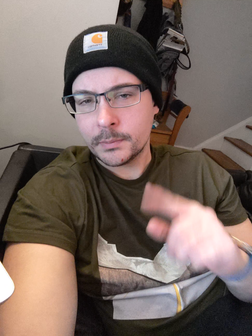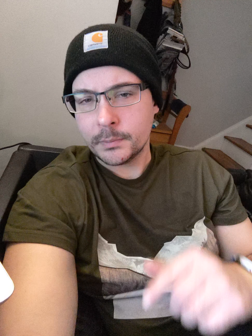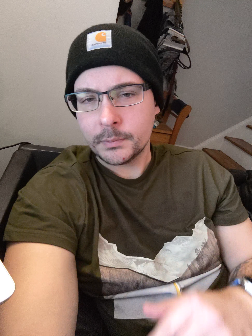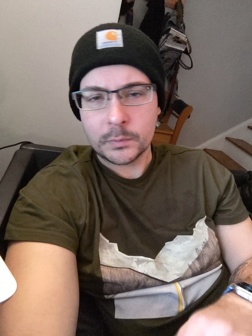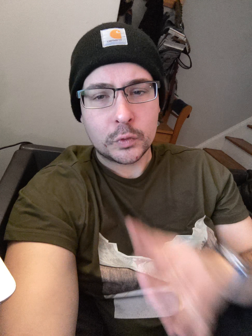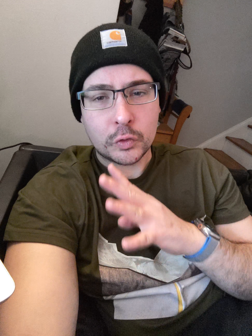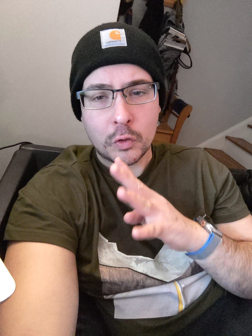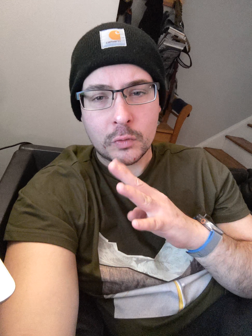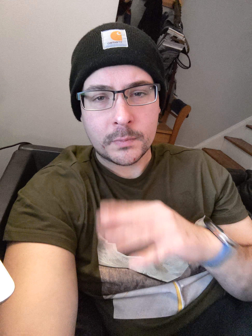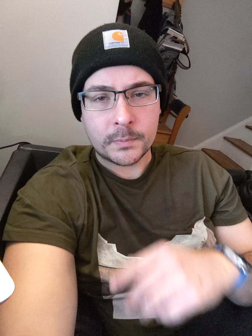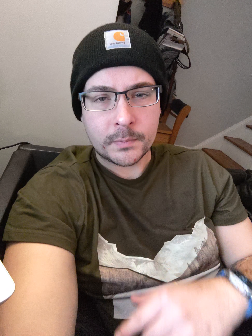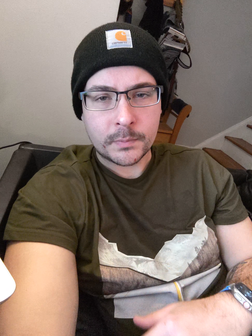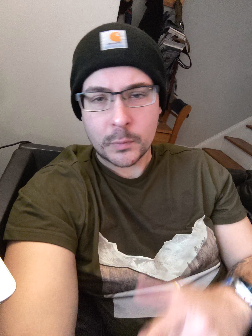talk